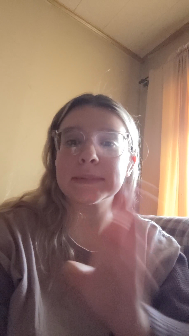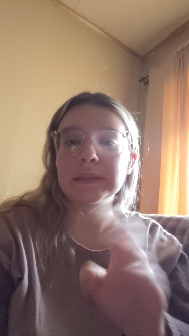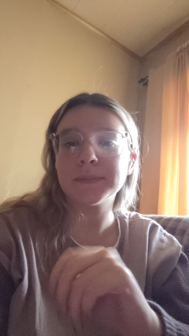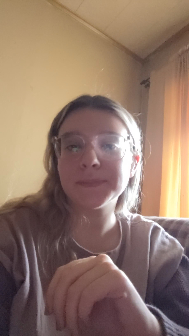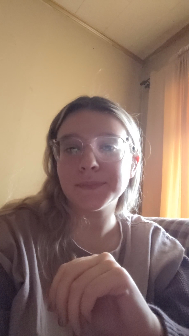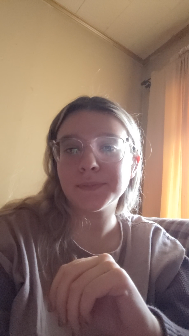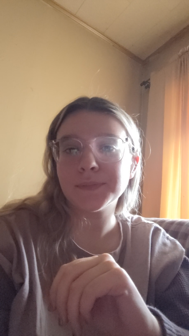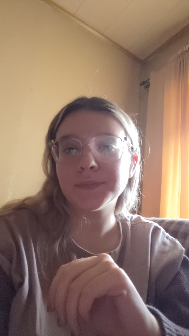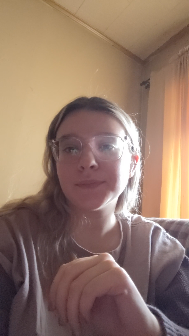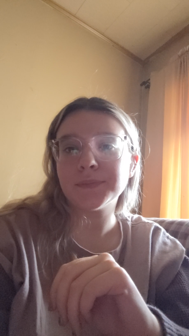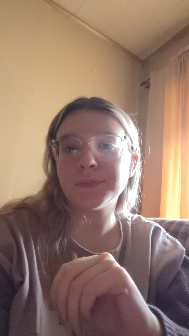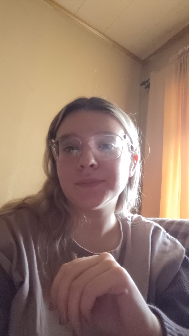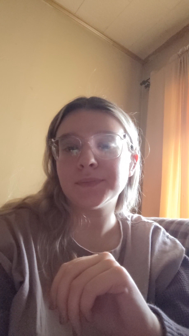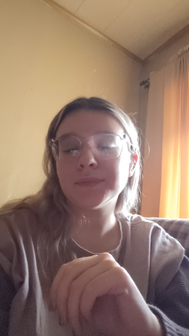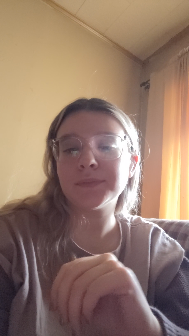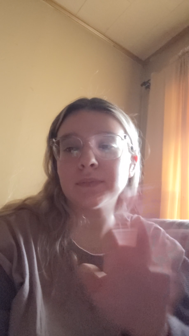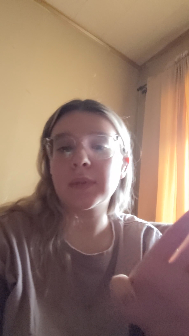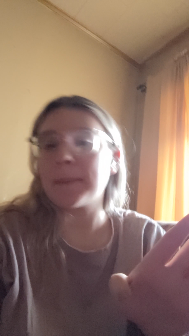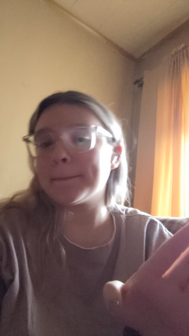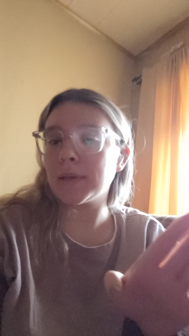penguin